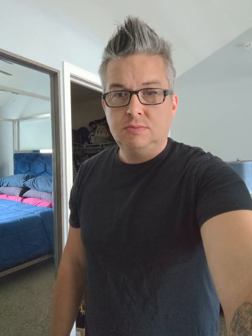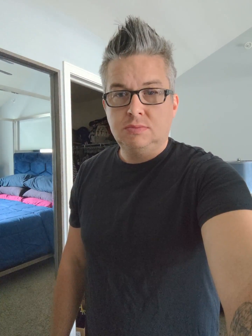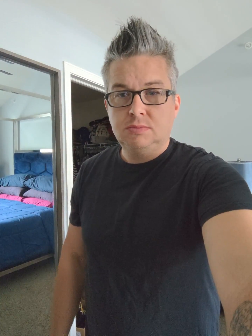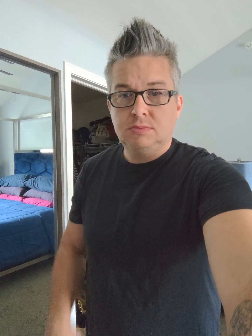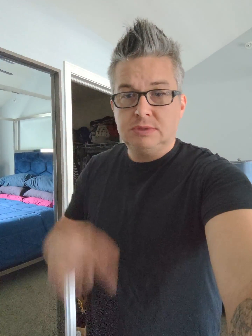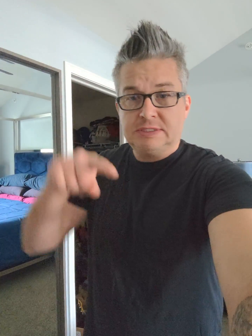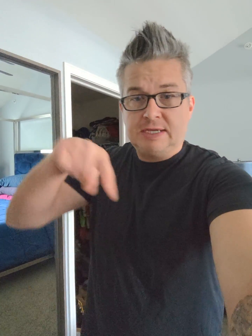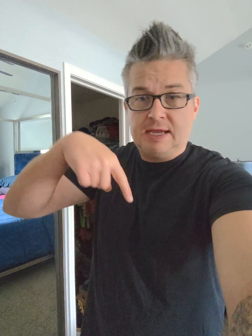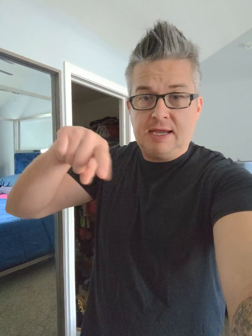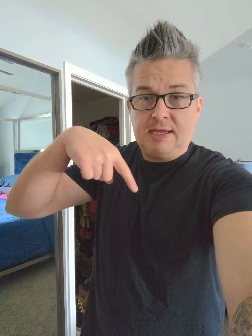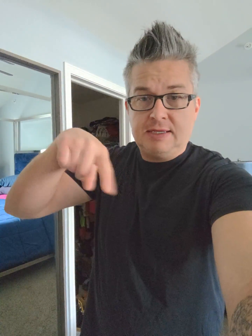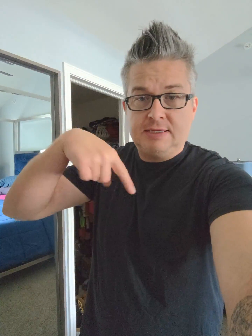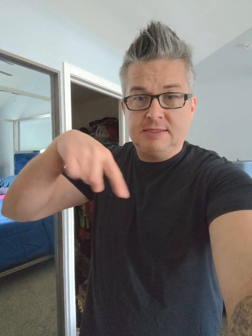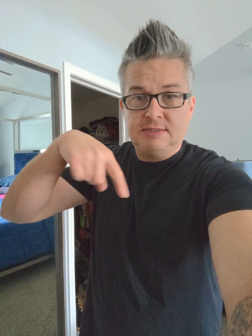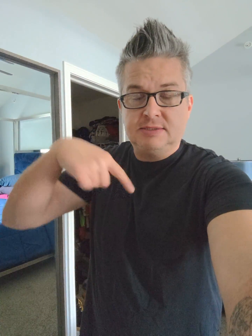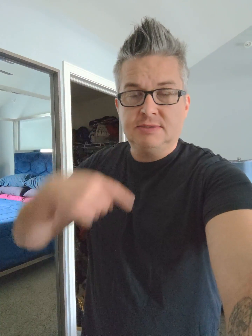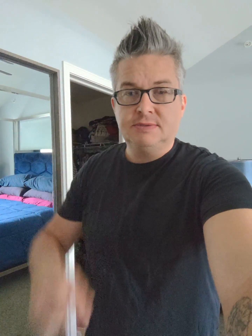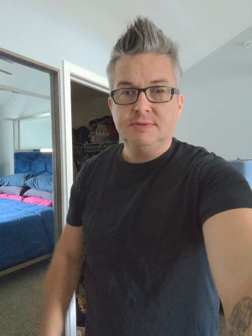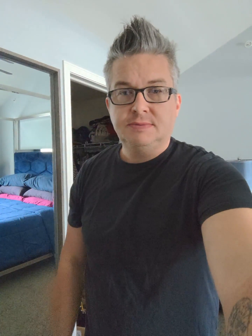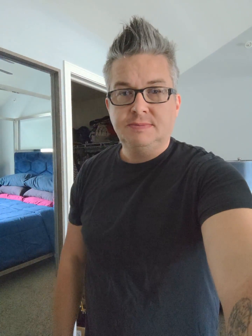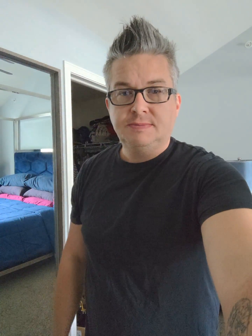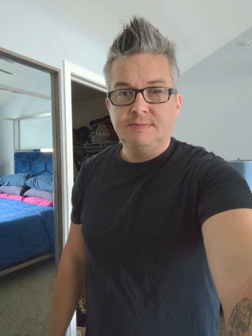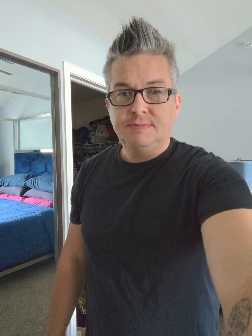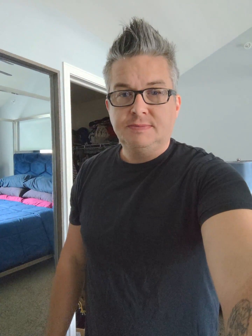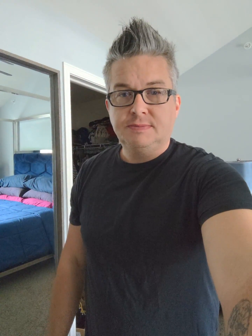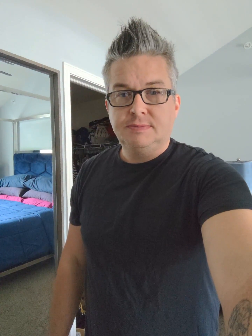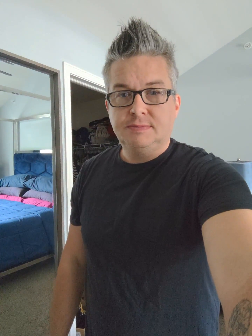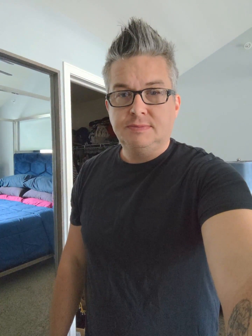flip-flop